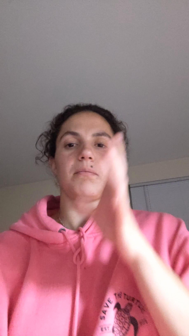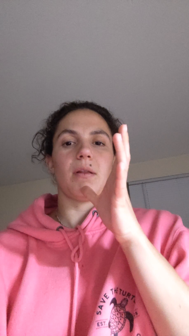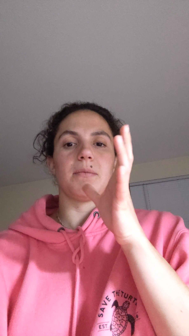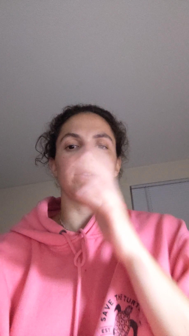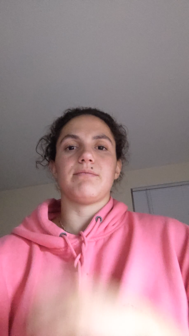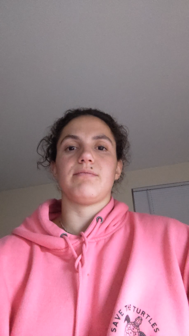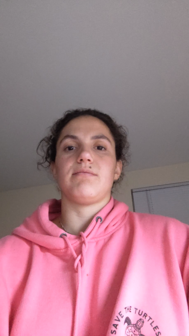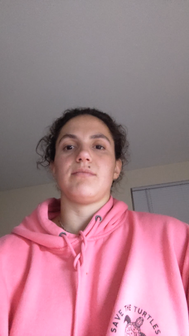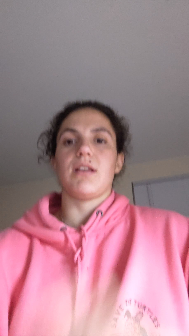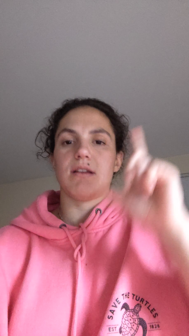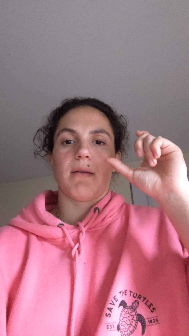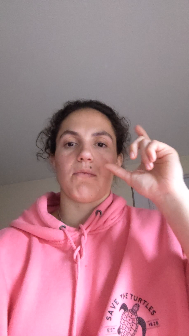camera